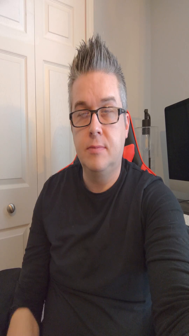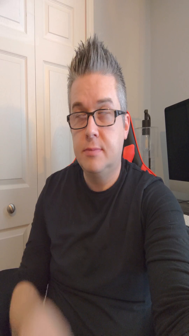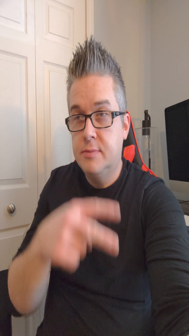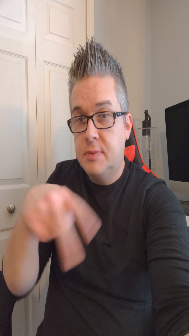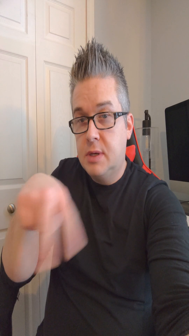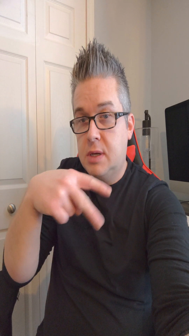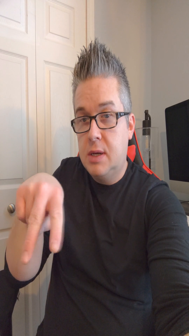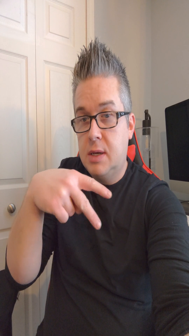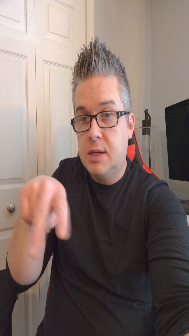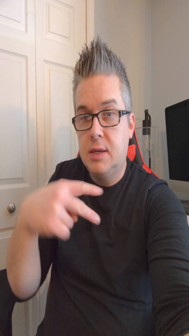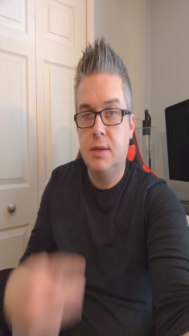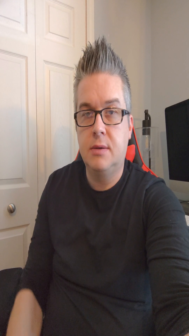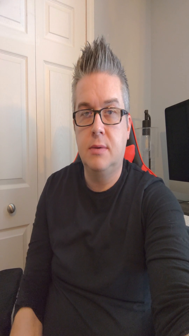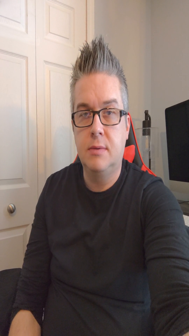dance